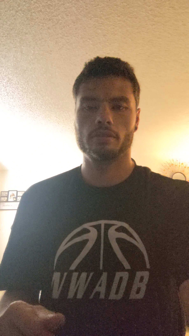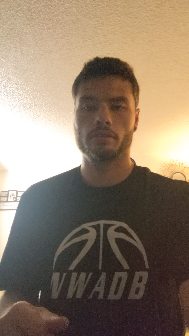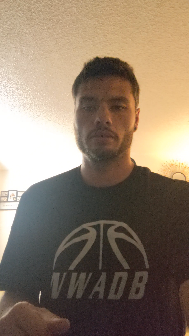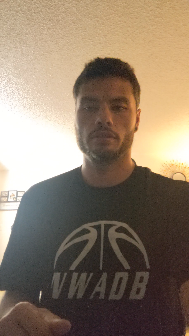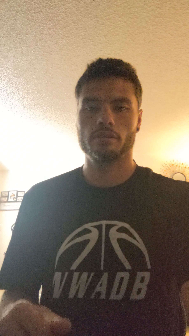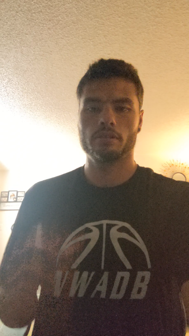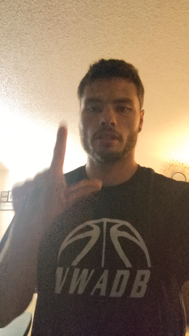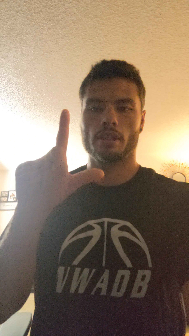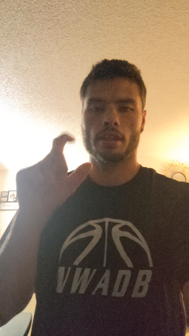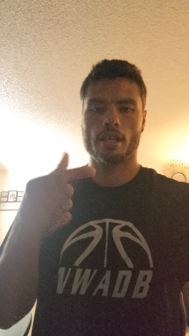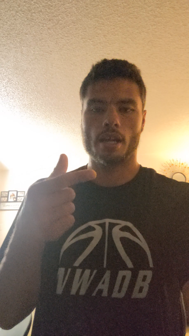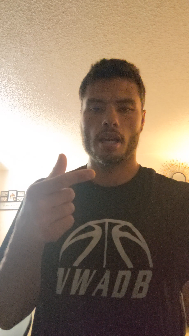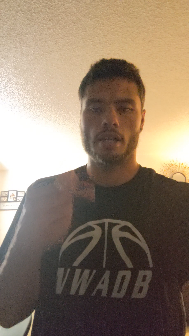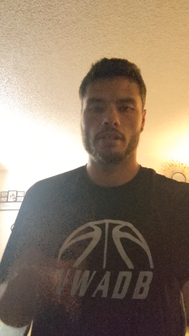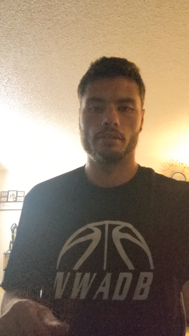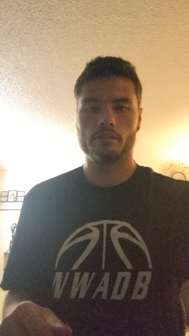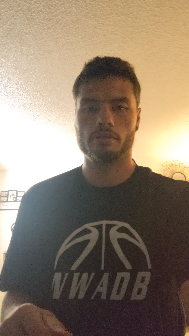leg